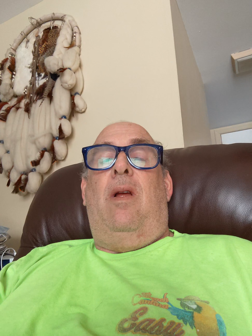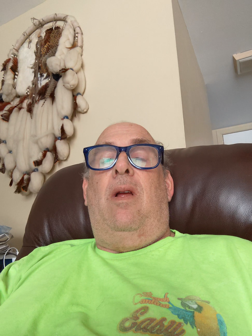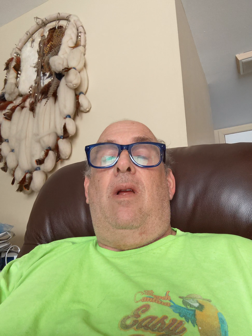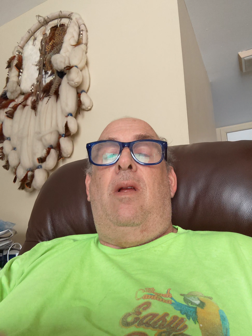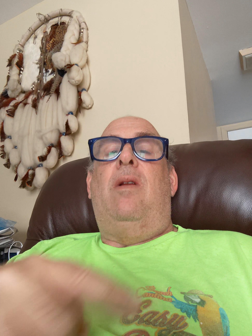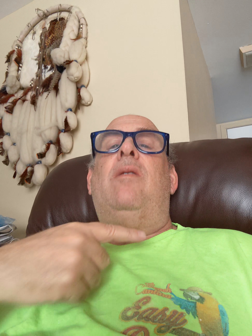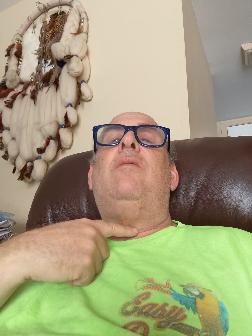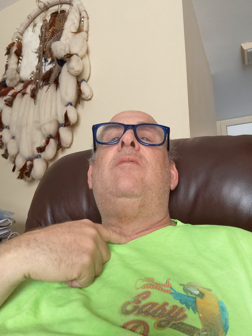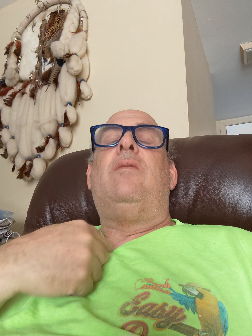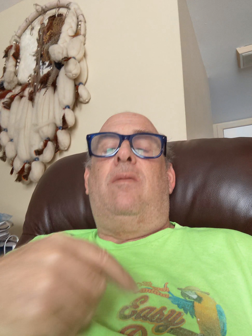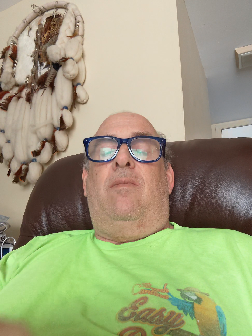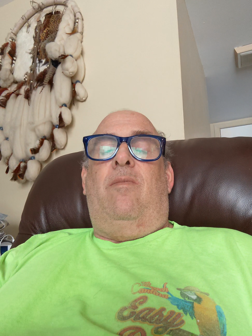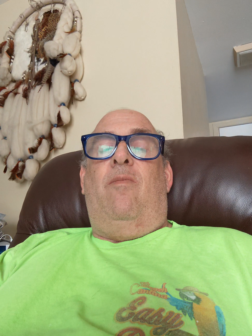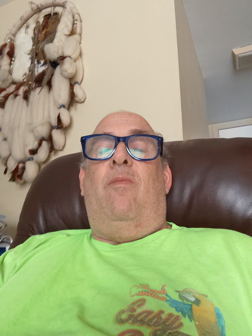thirsty